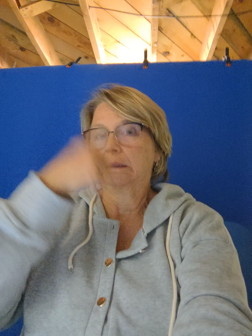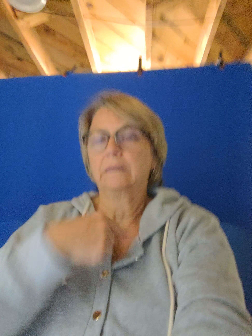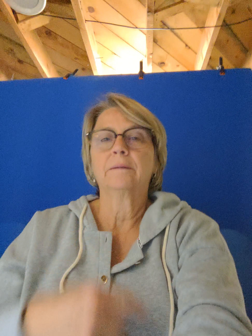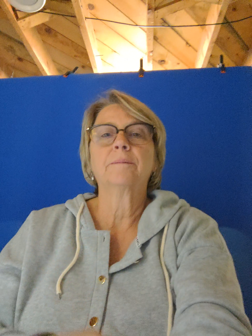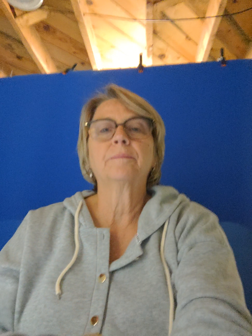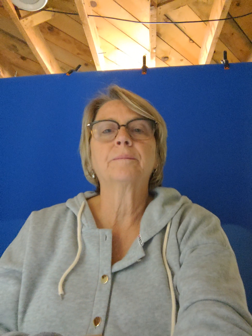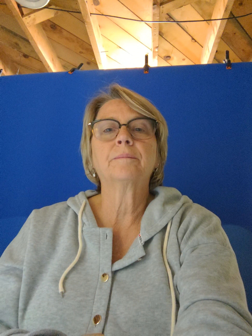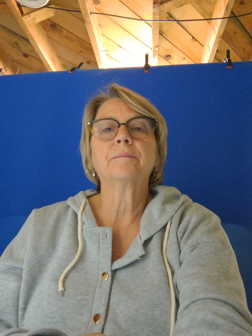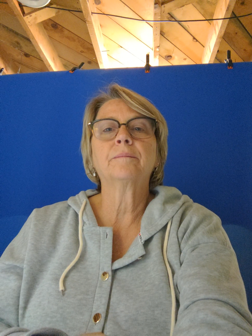face